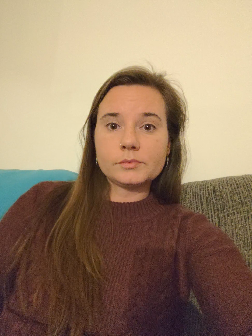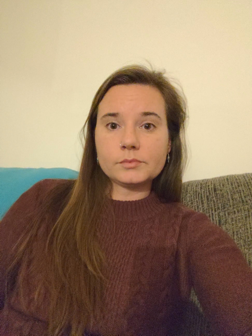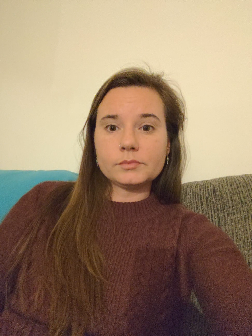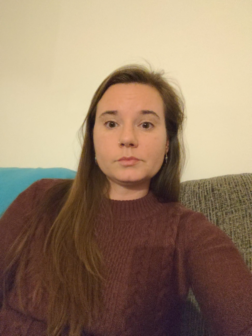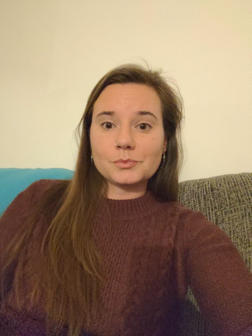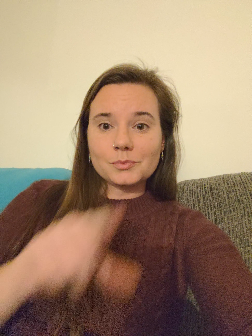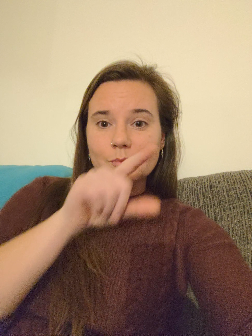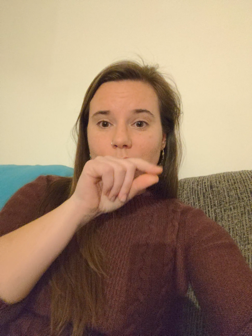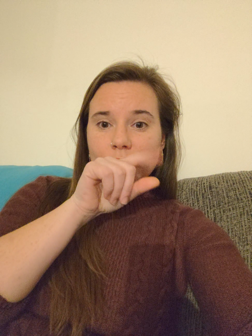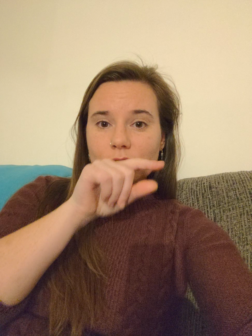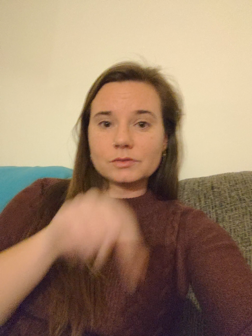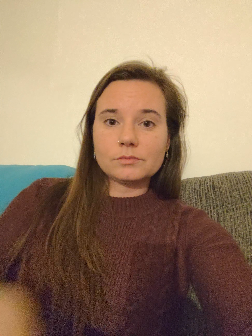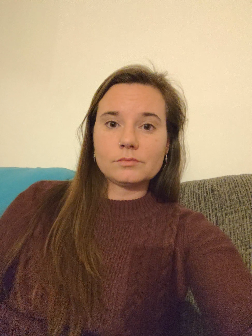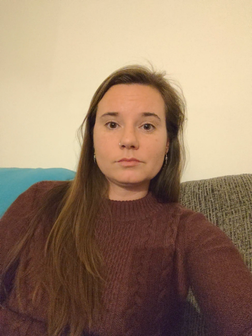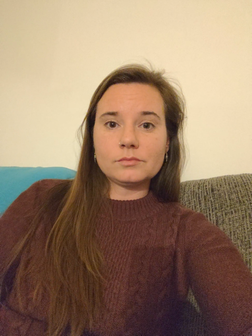bird